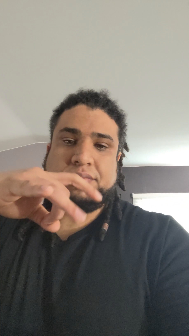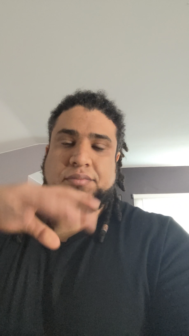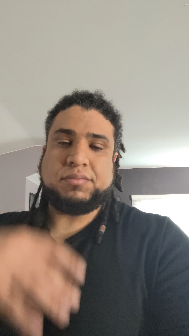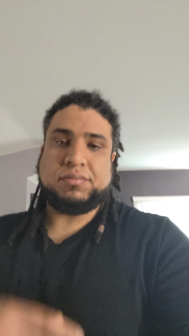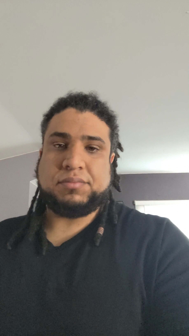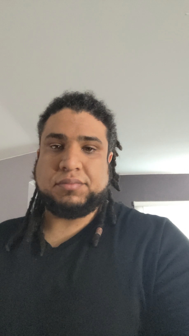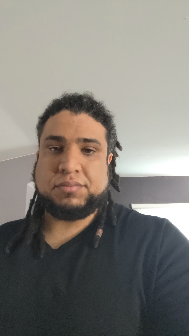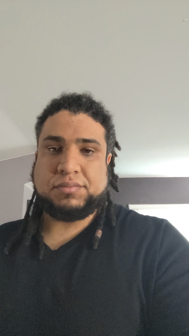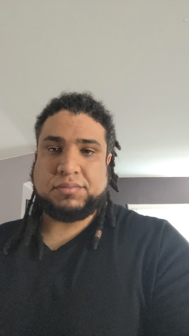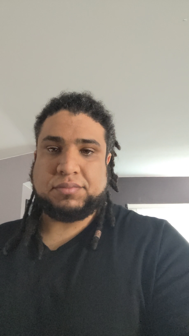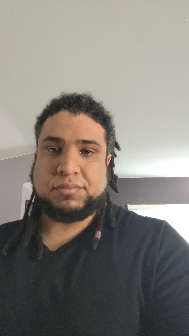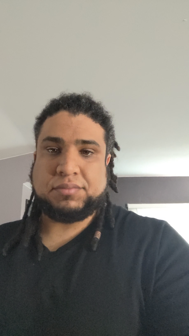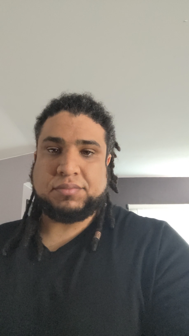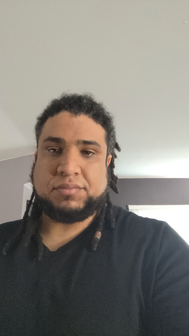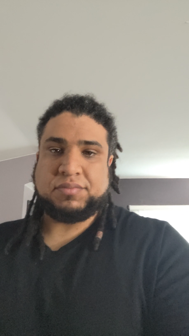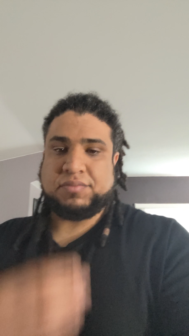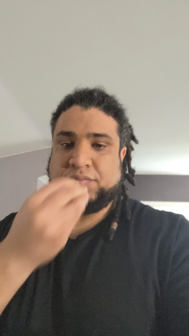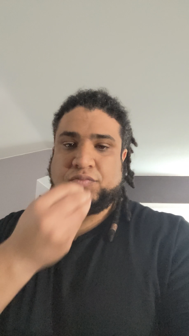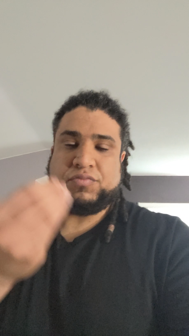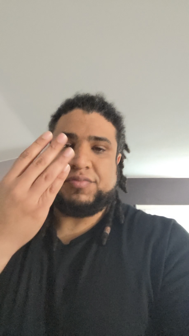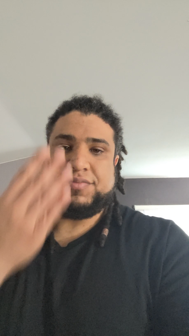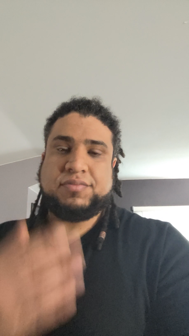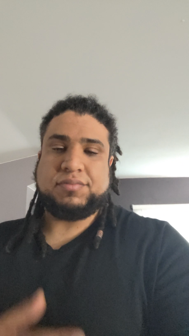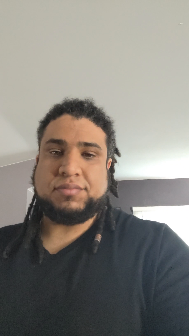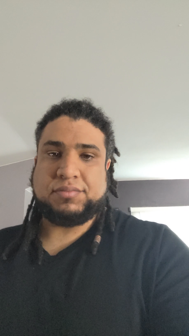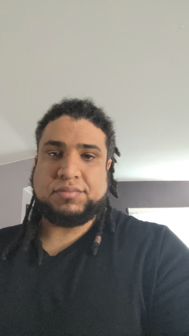breakfast